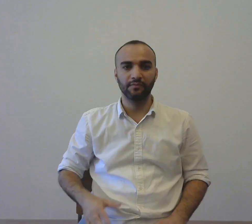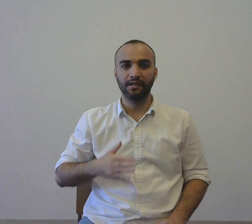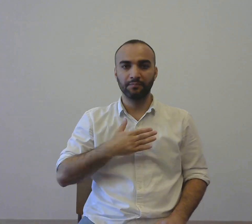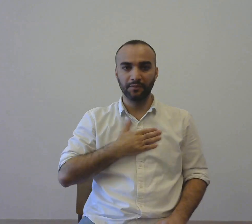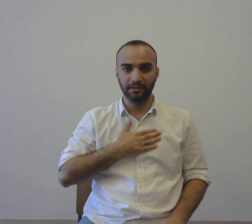mən